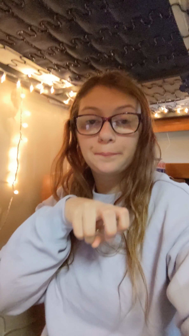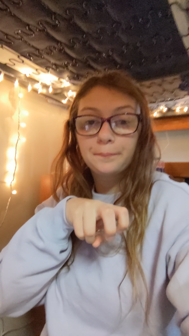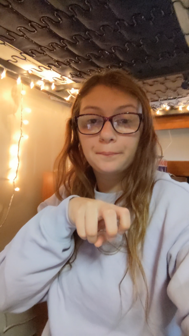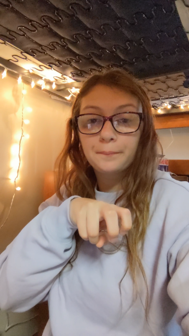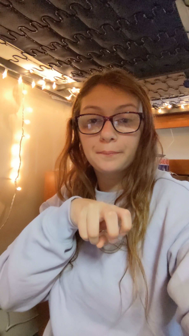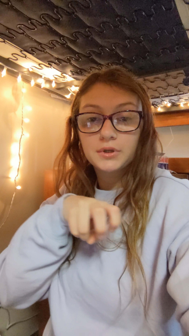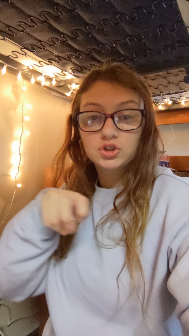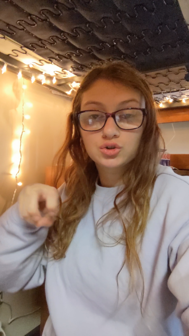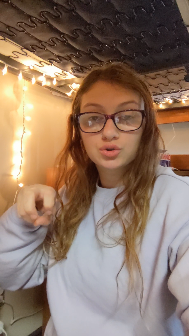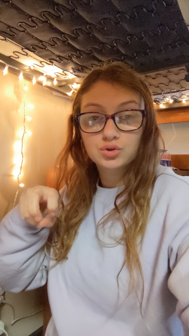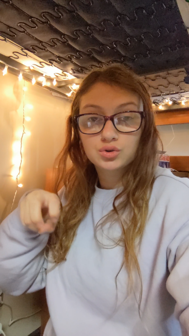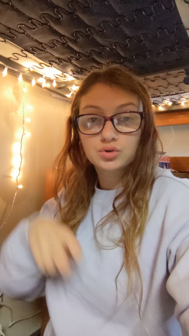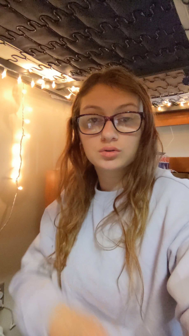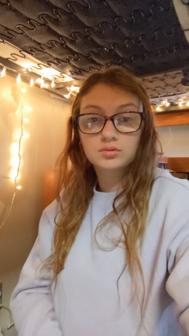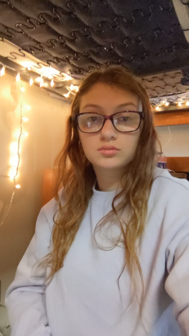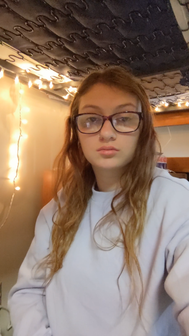bench